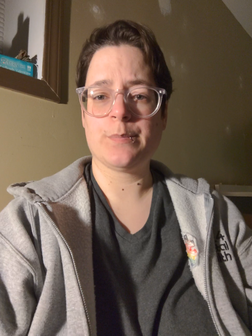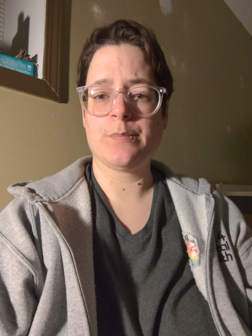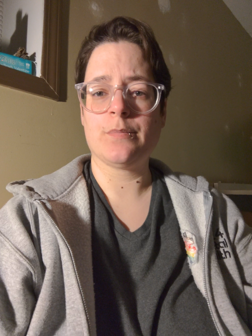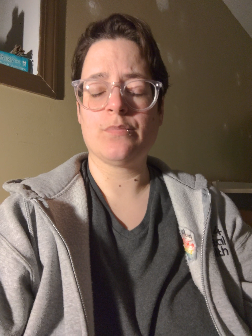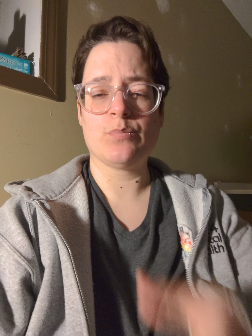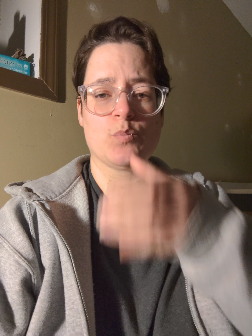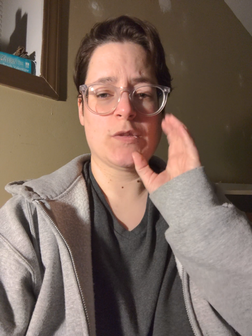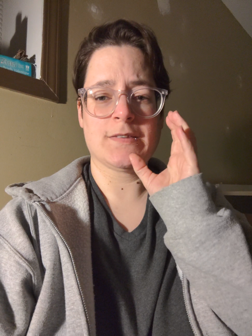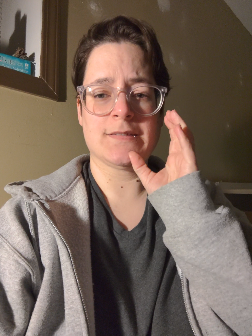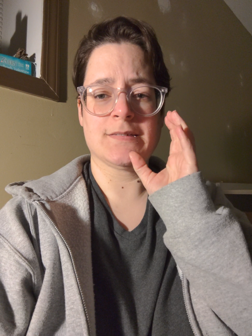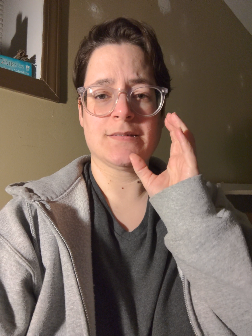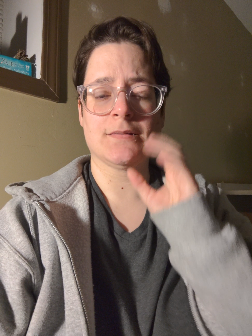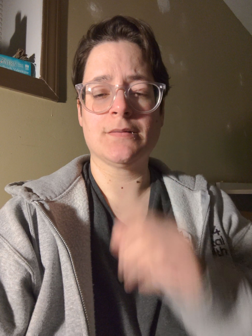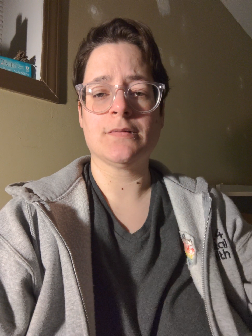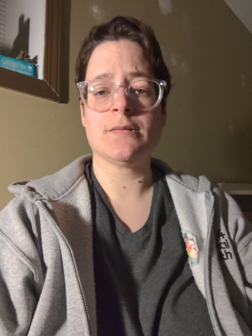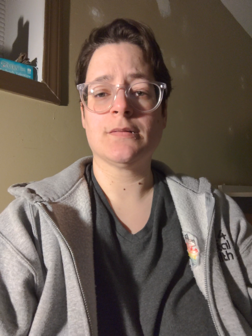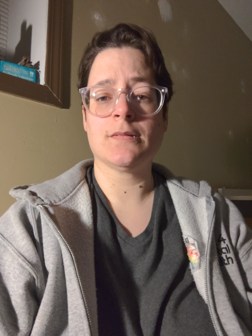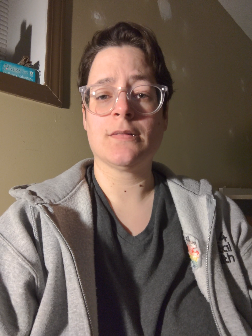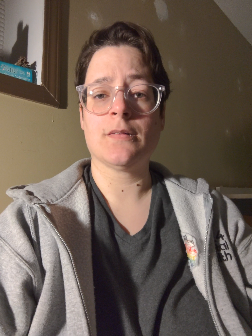drink